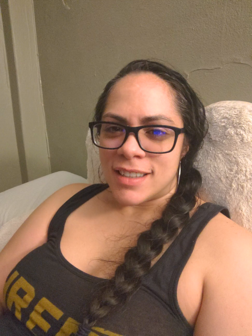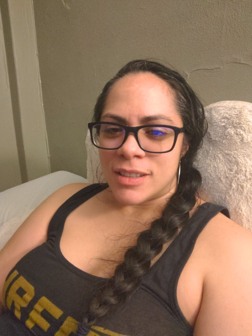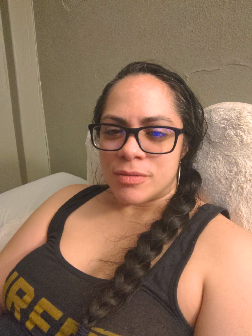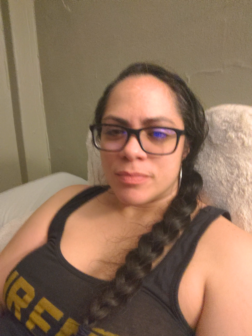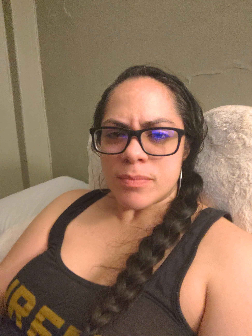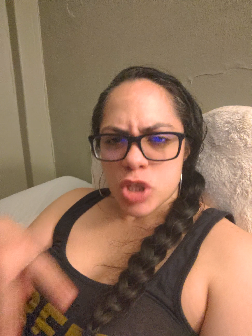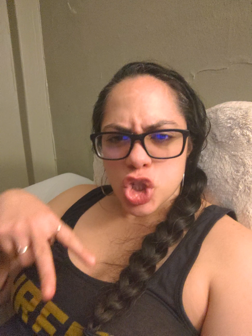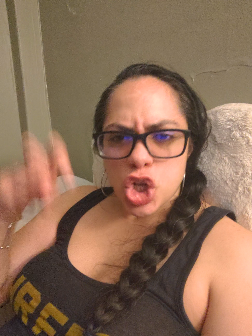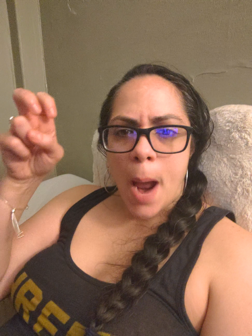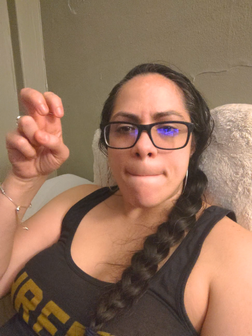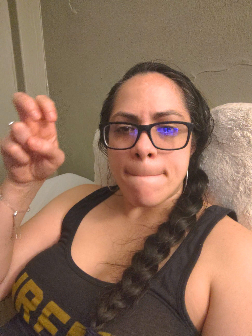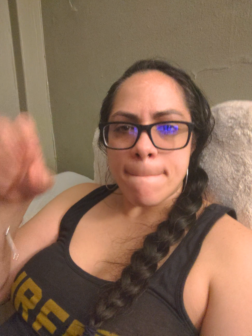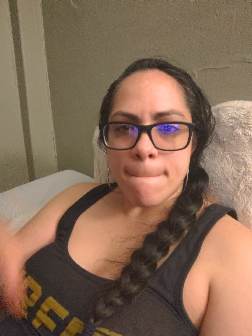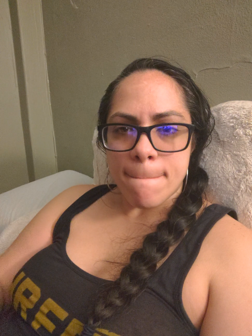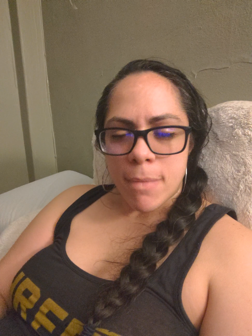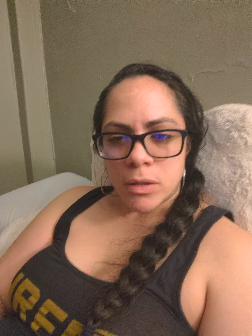jump